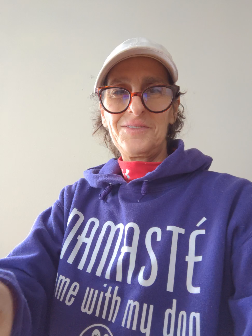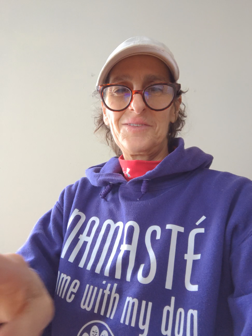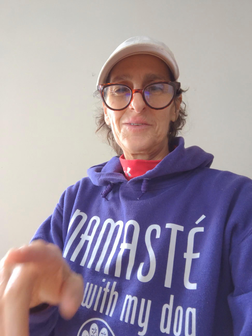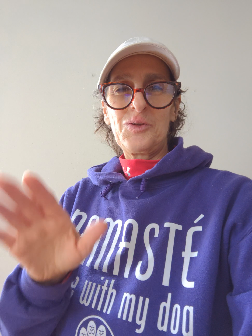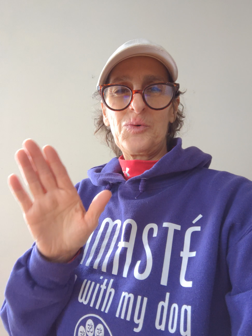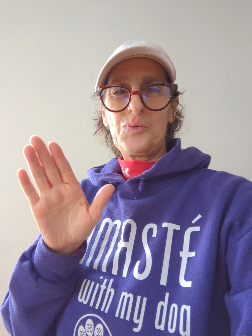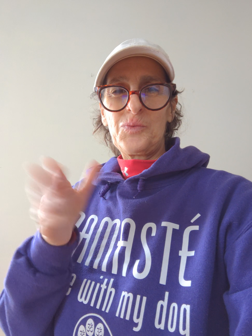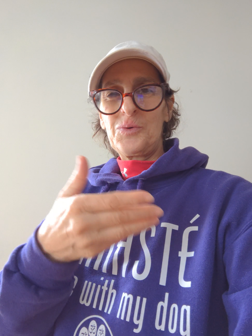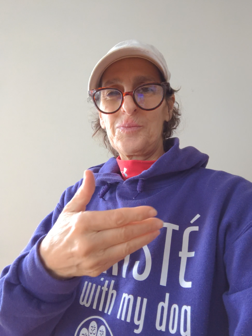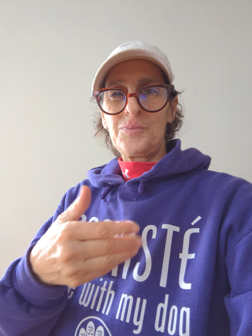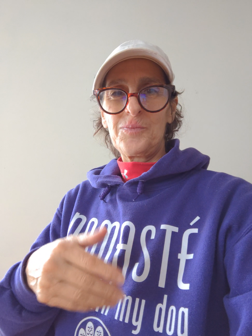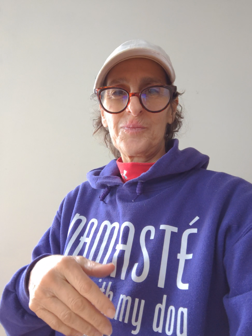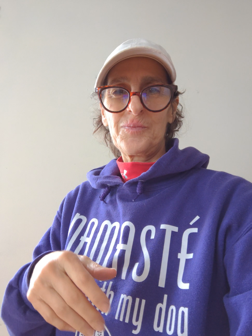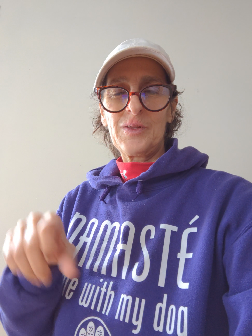room